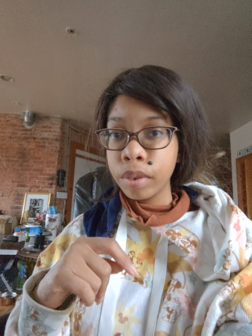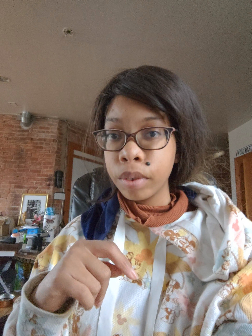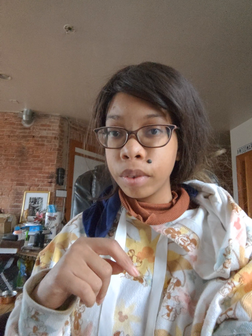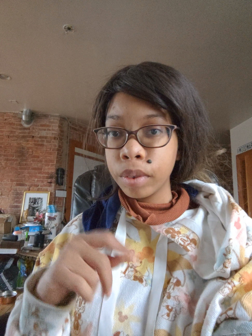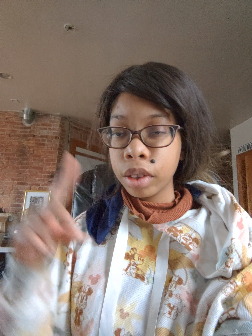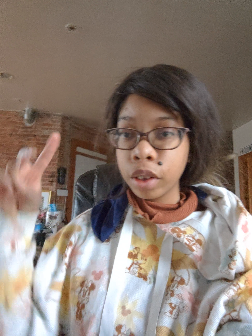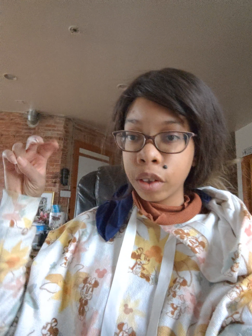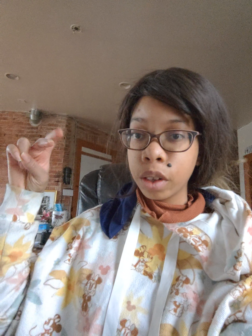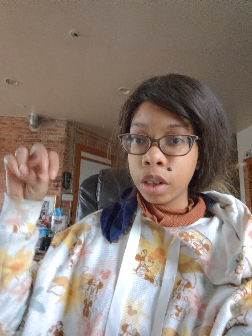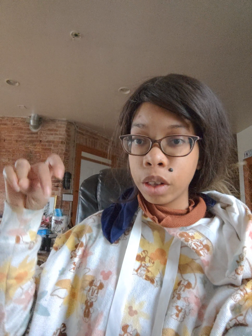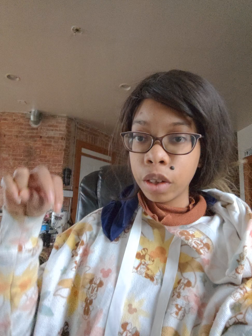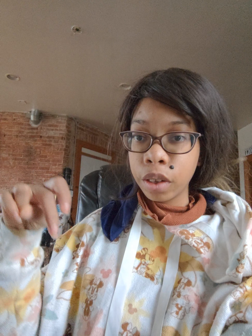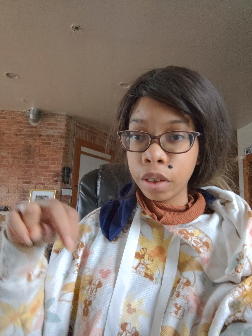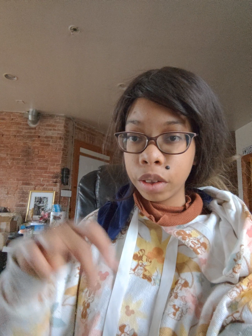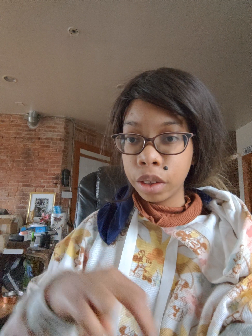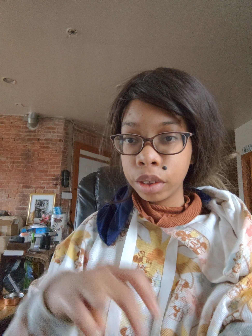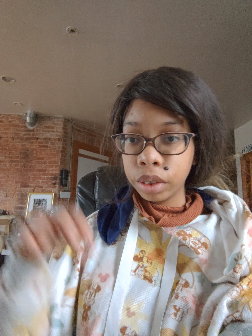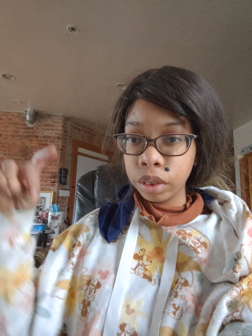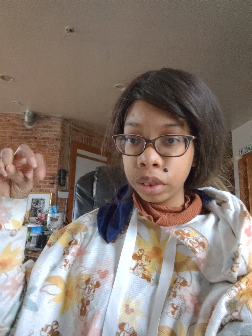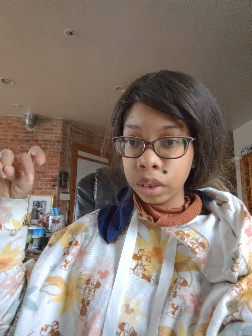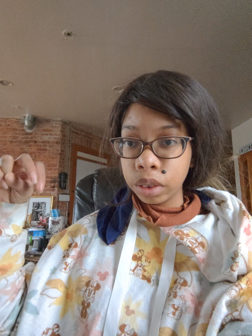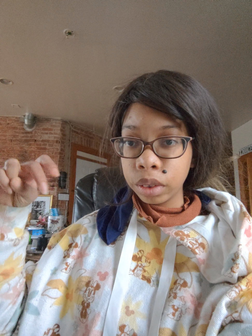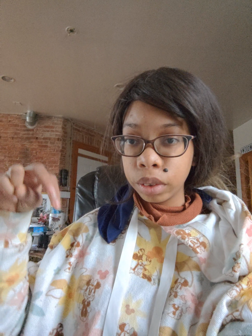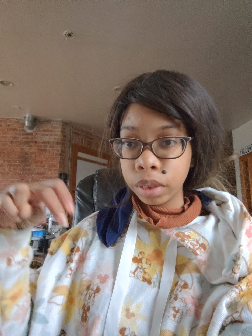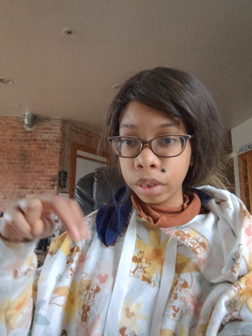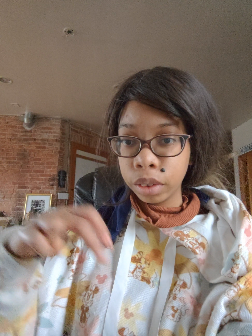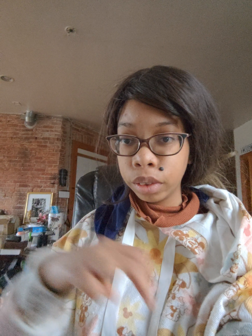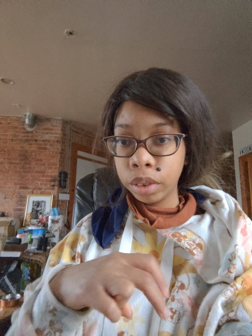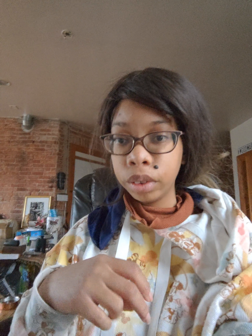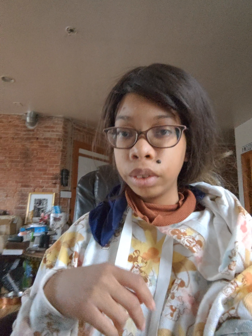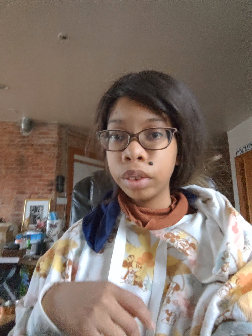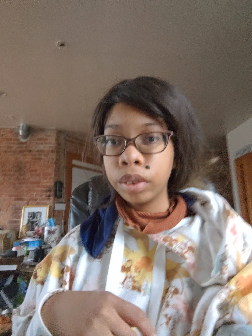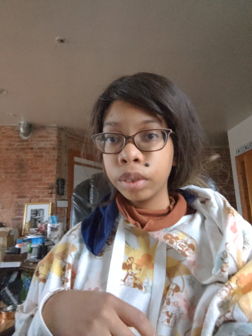stairs